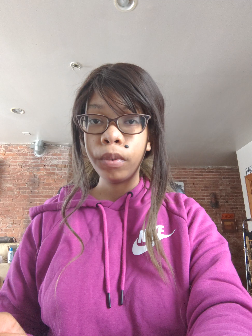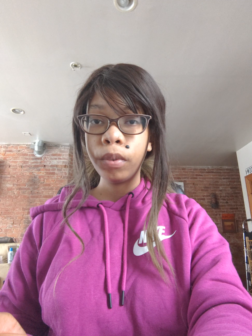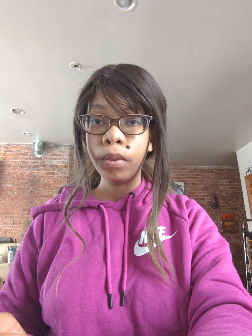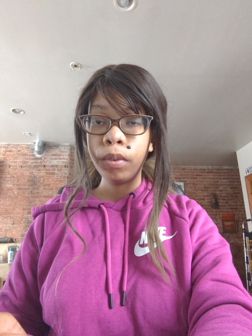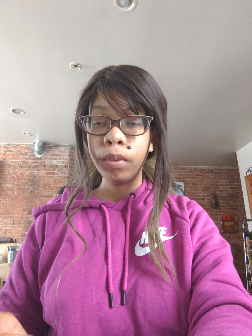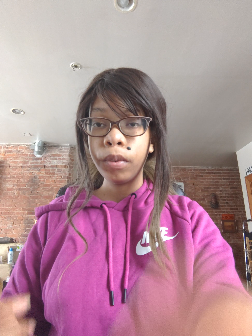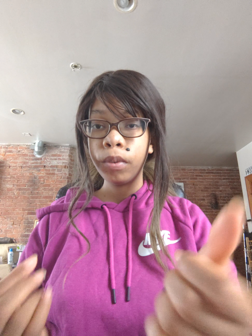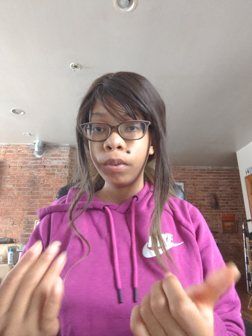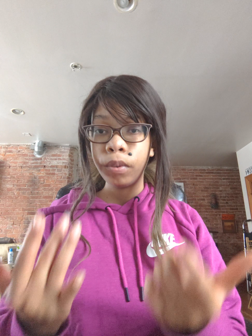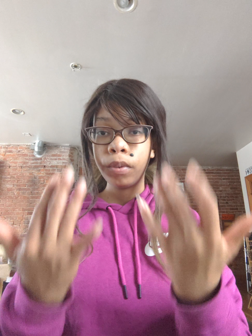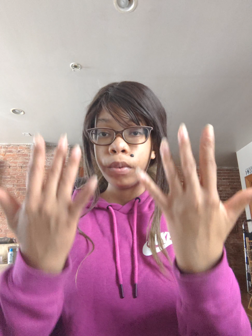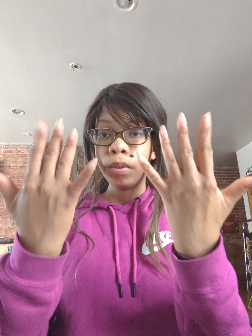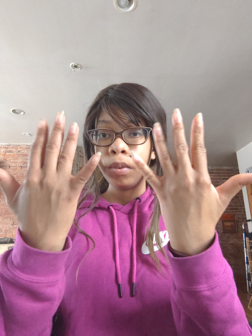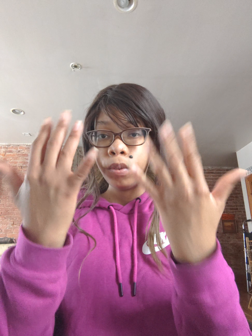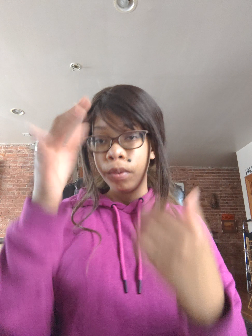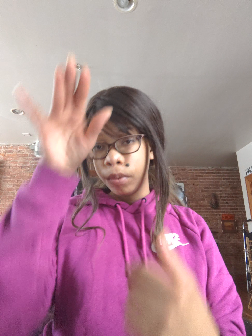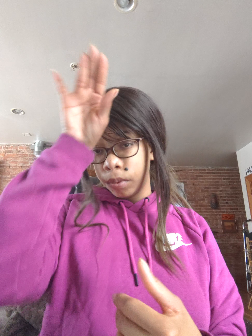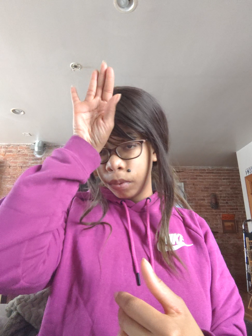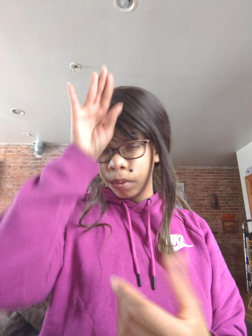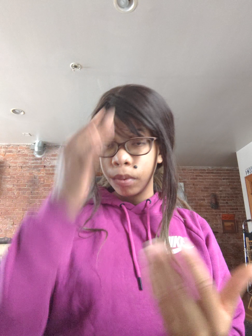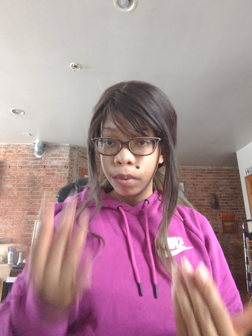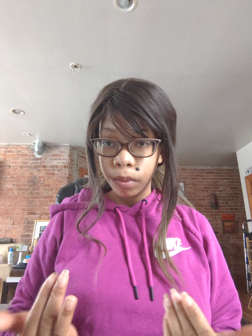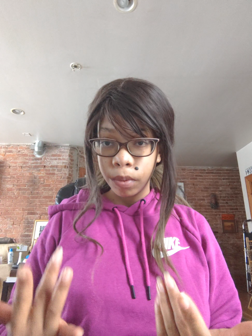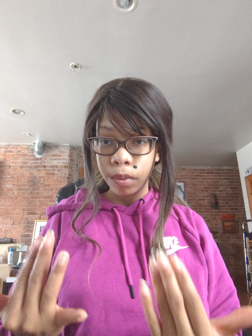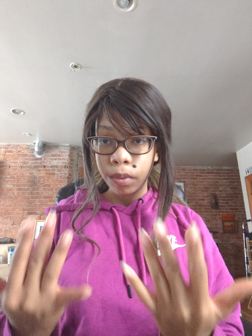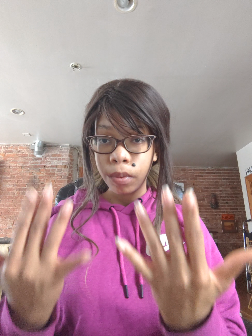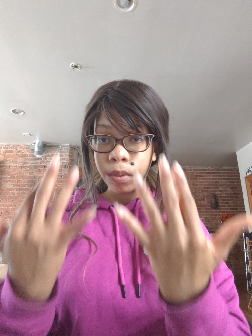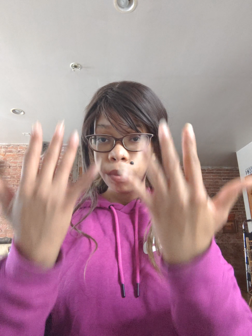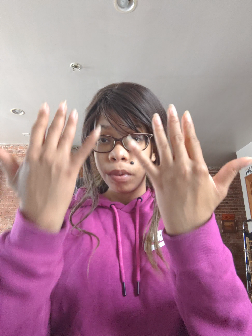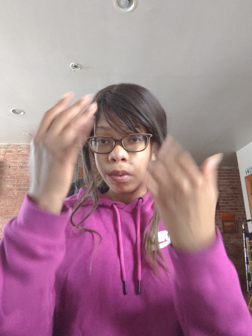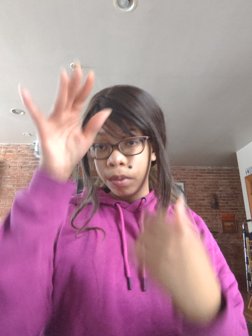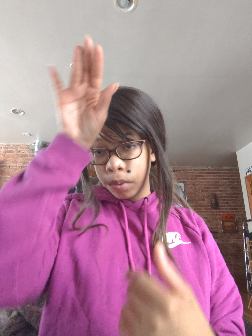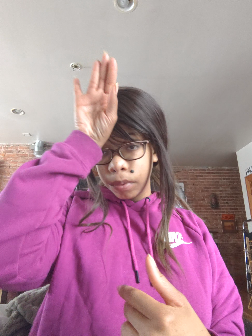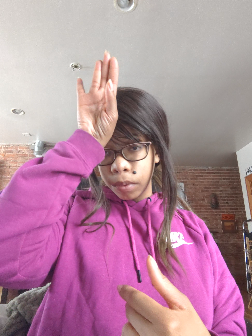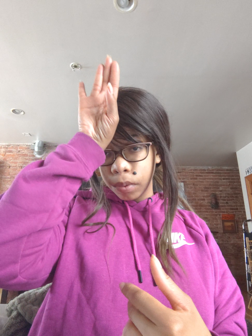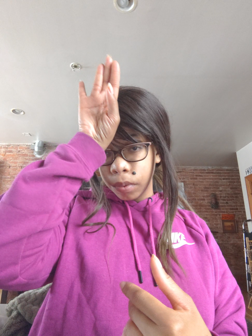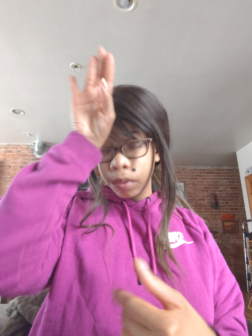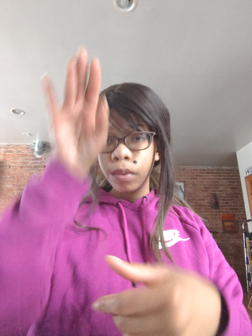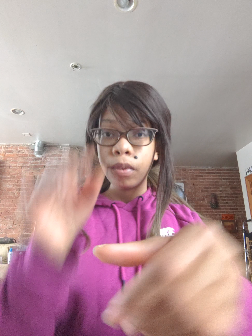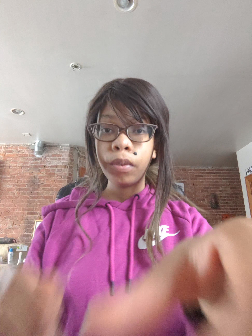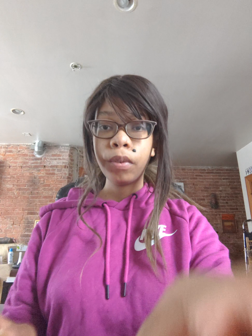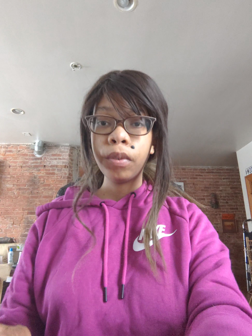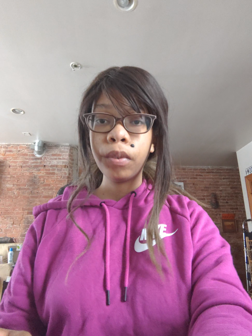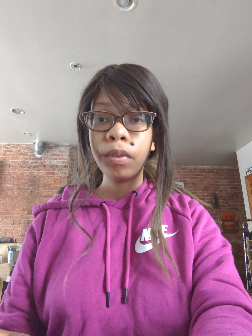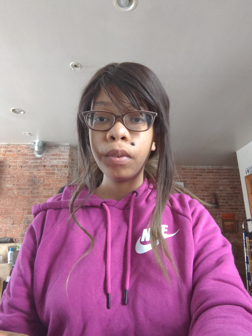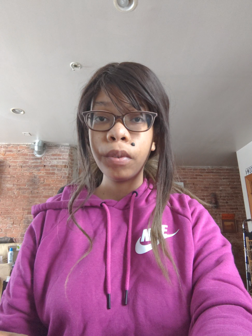fireman